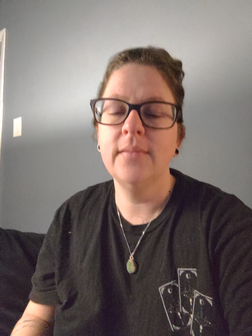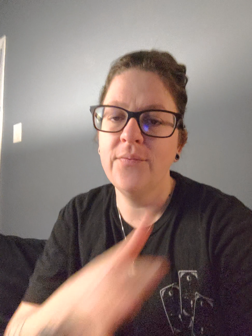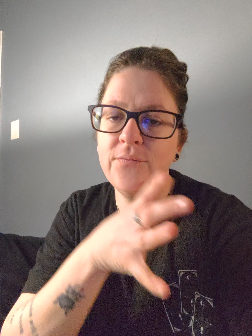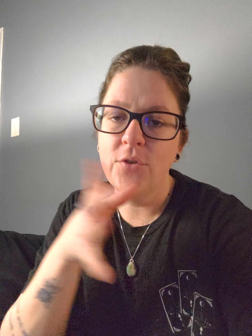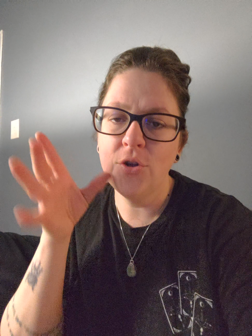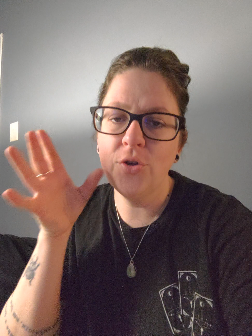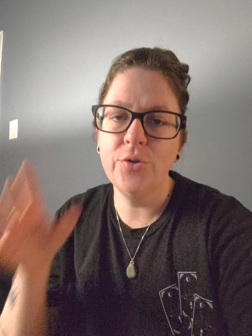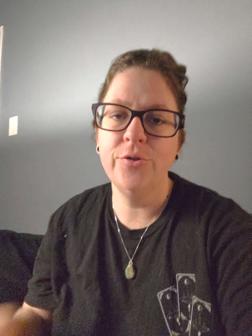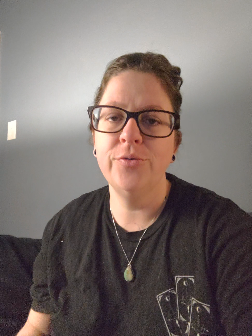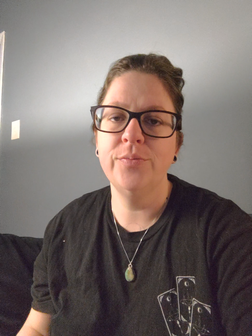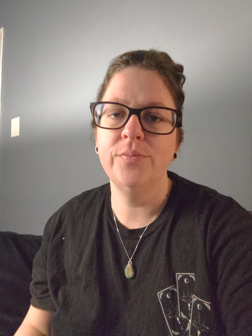farm